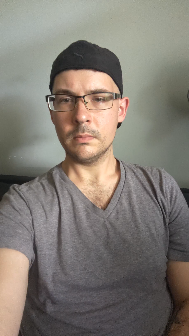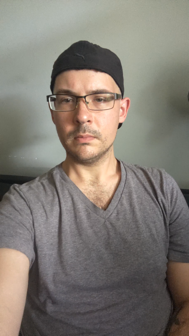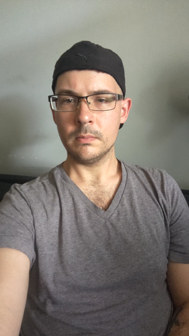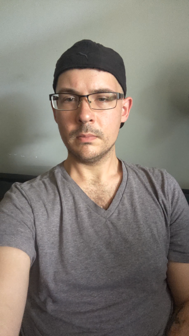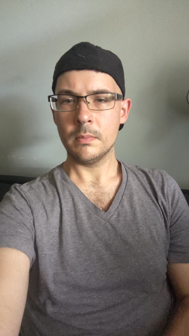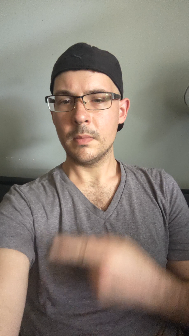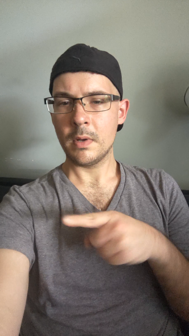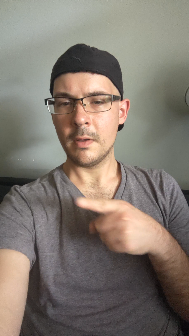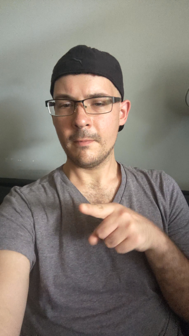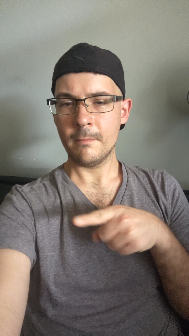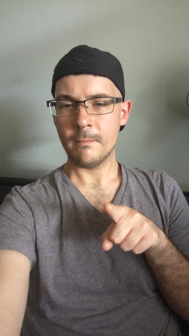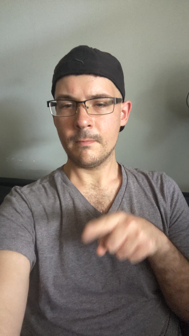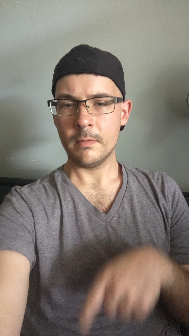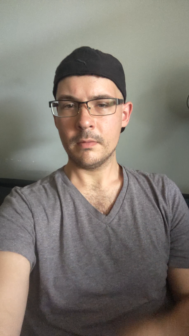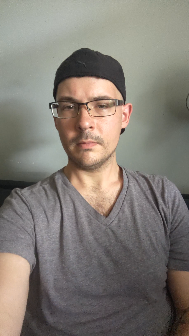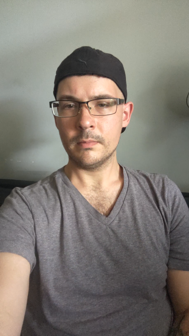knife